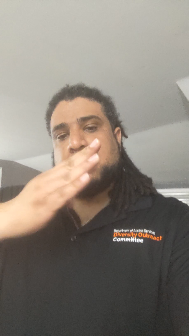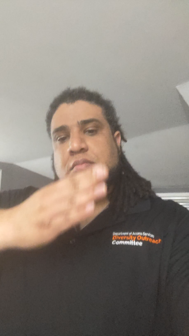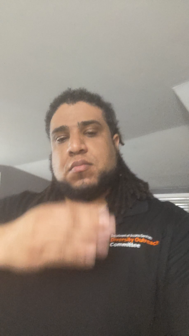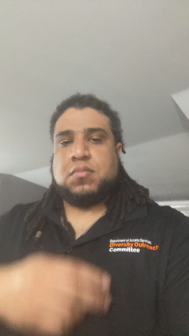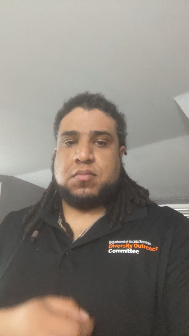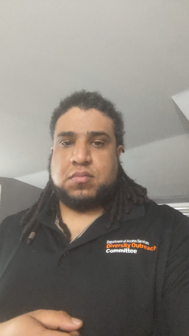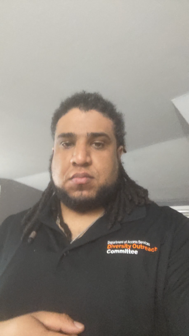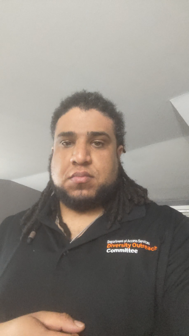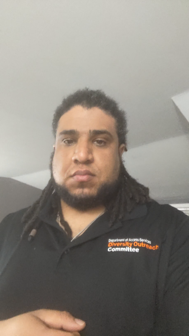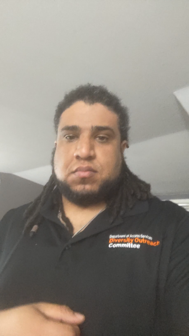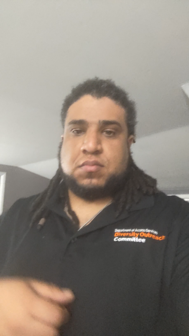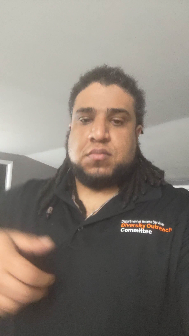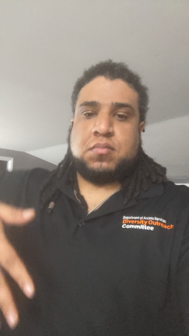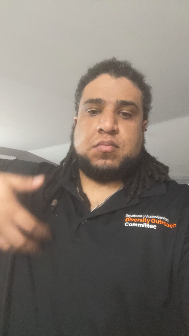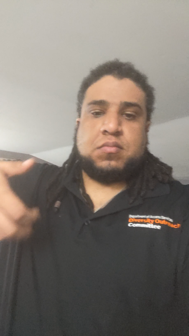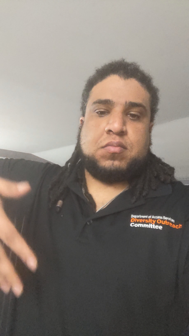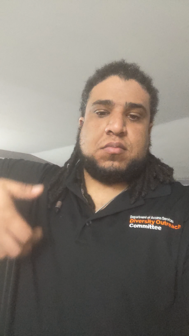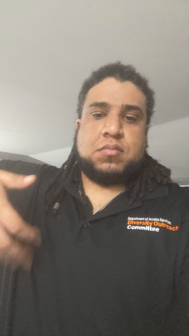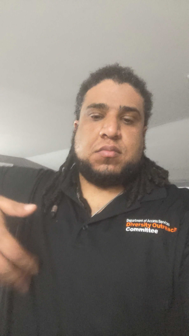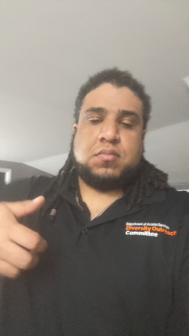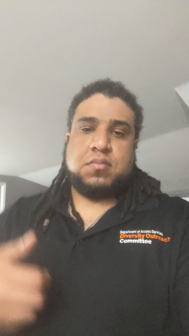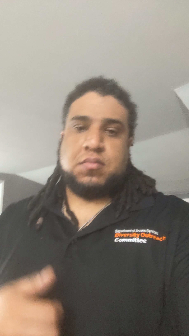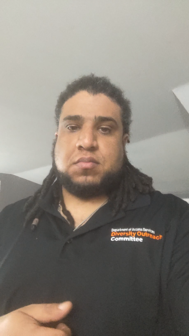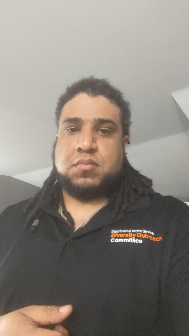monkey